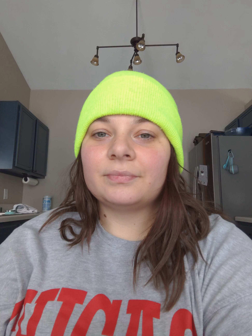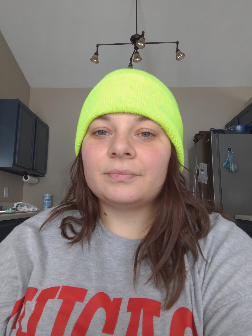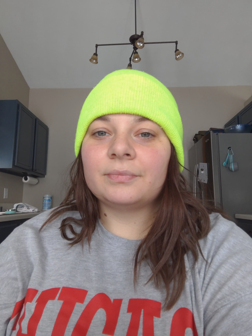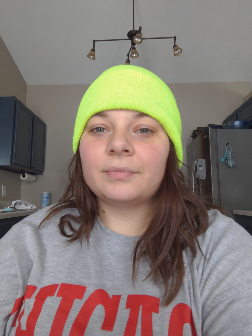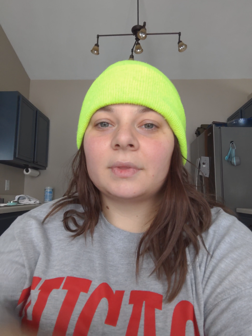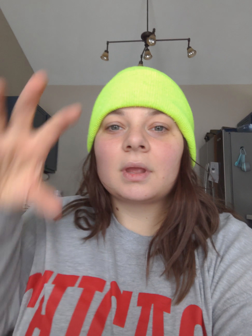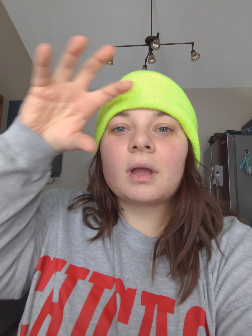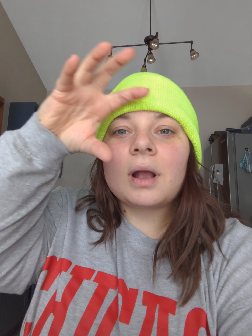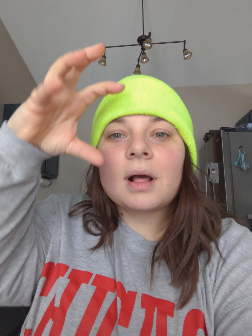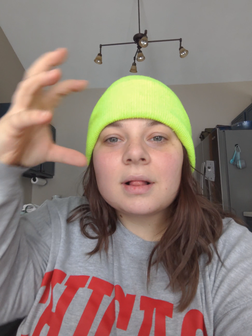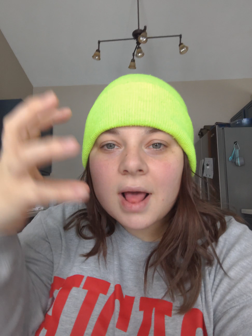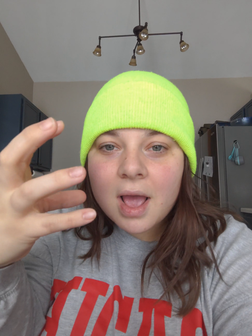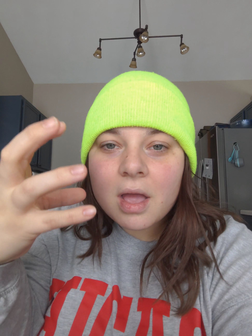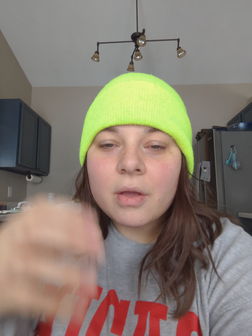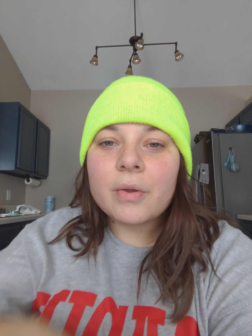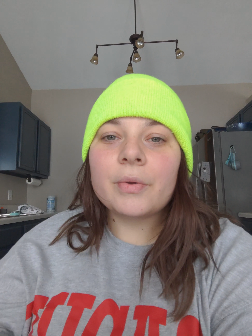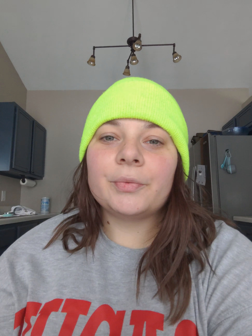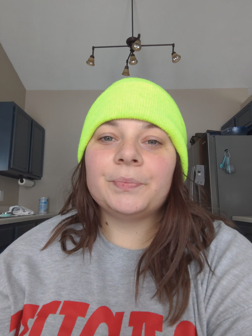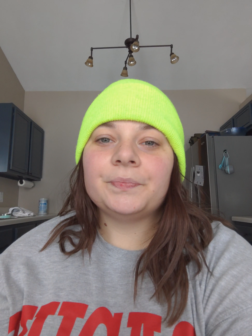cloud